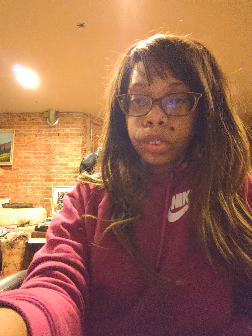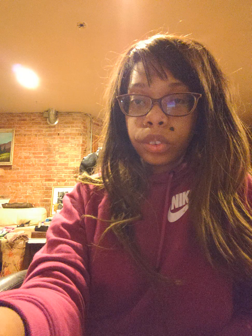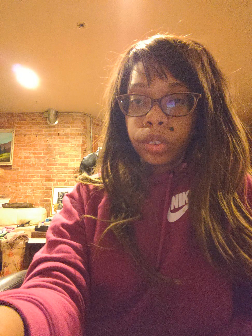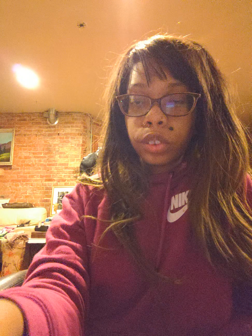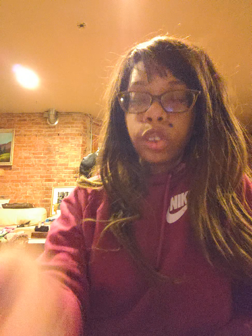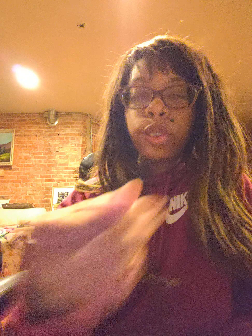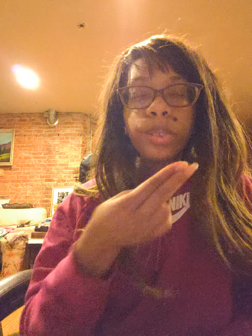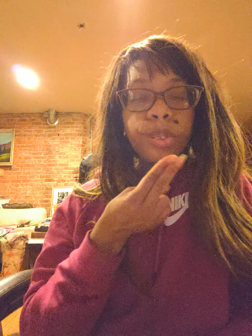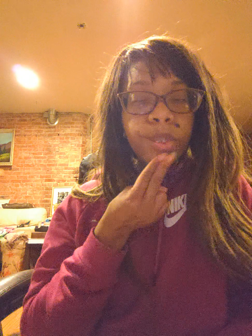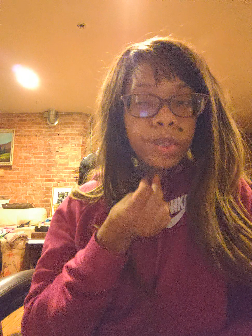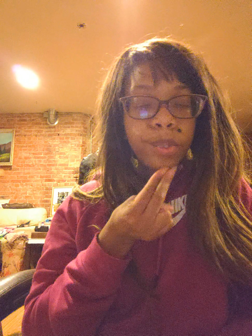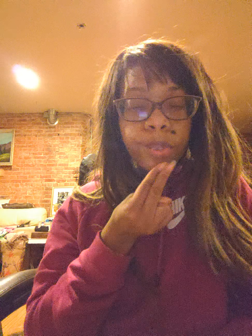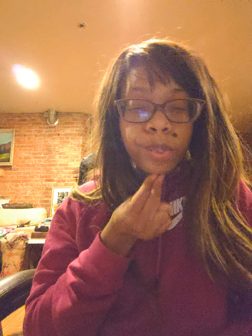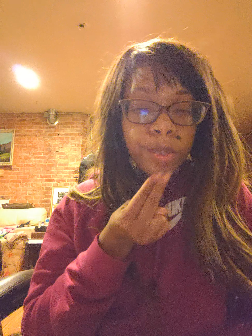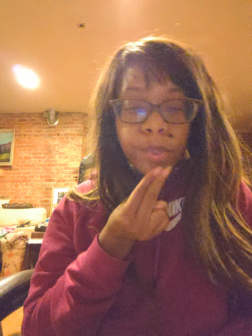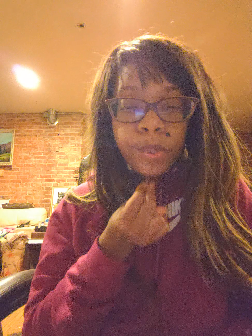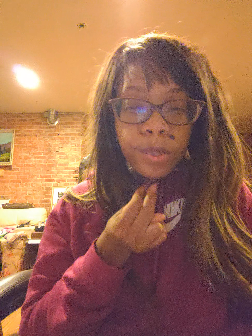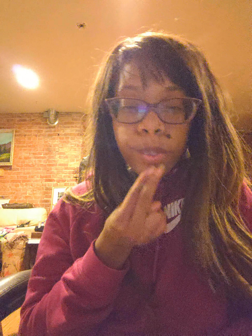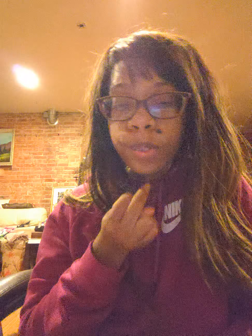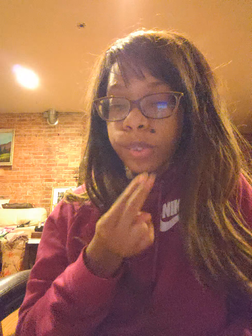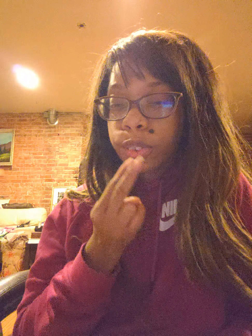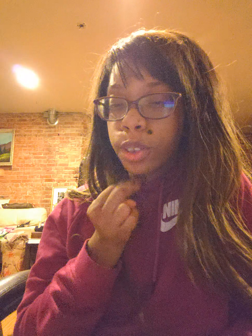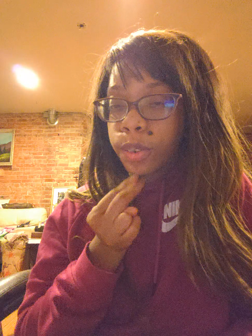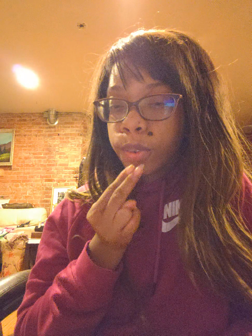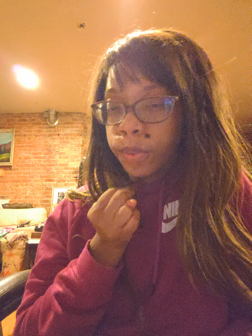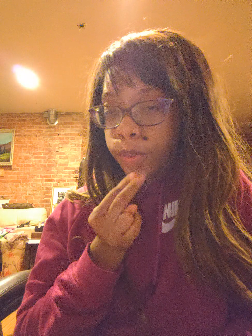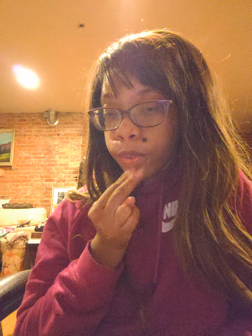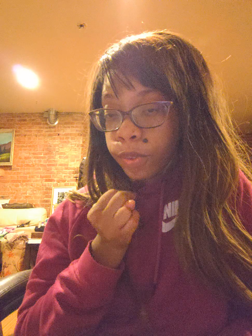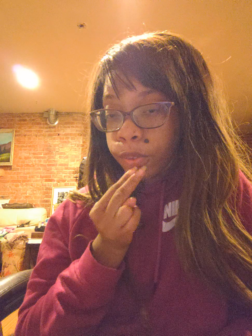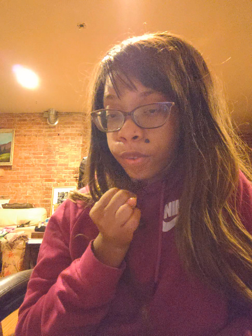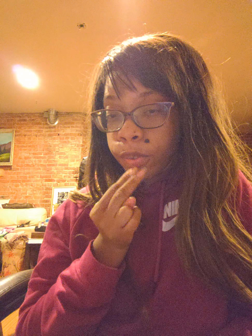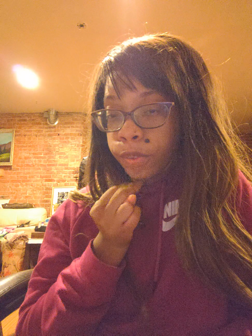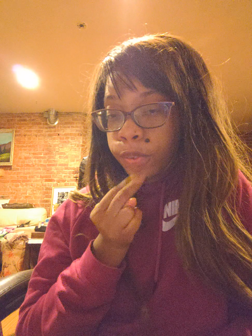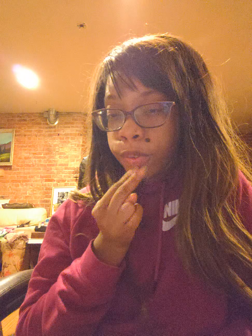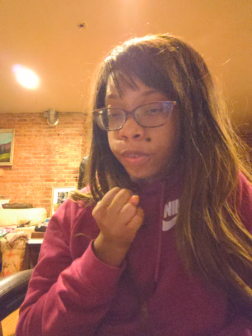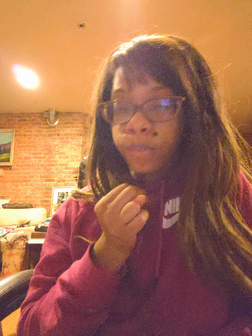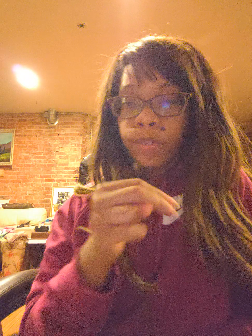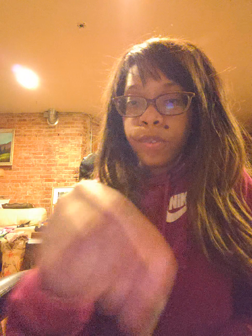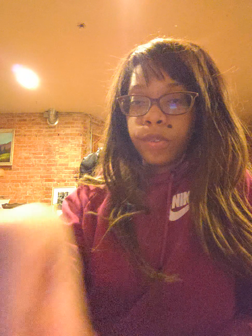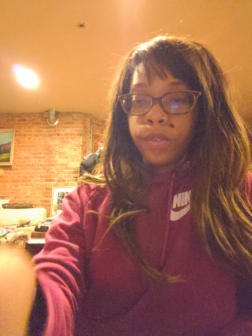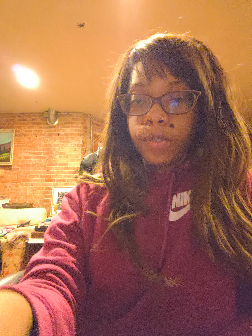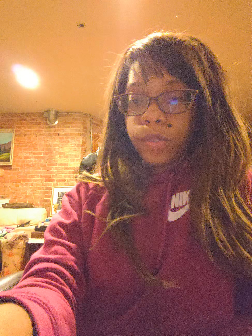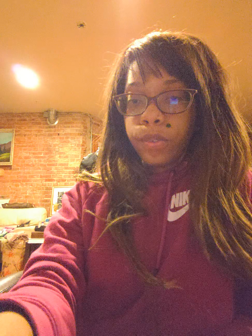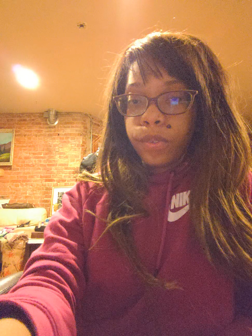cute